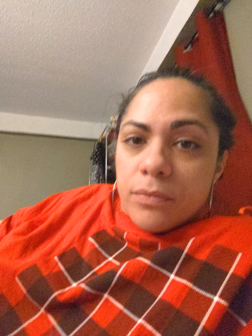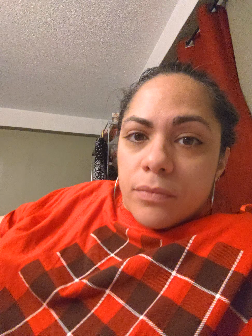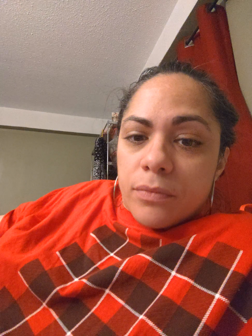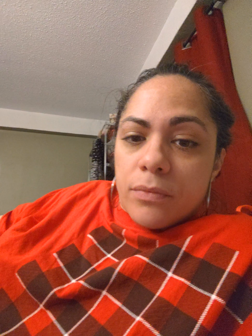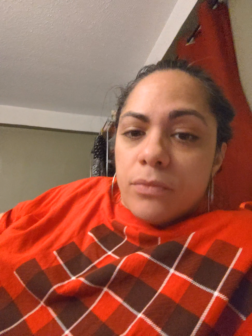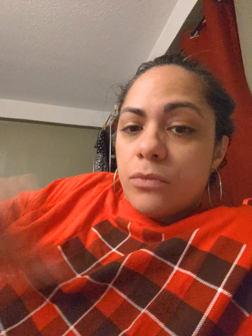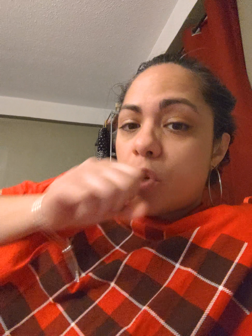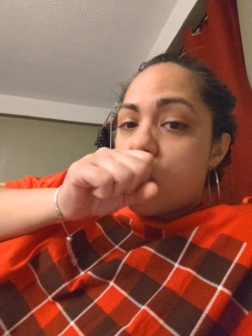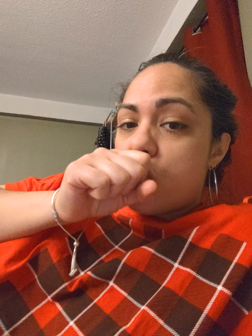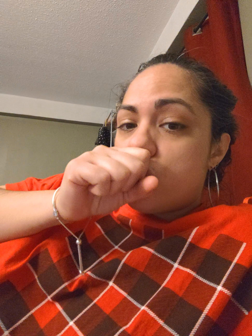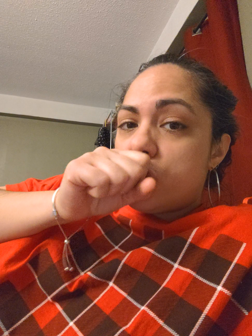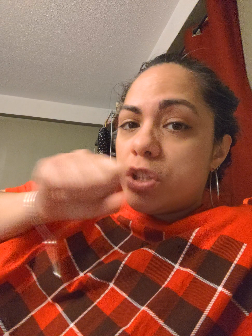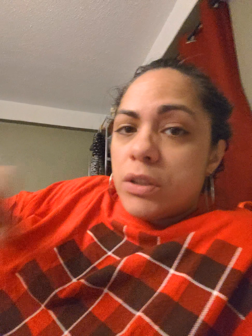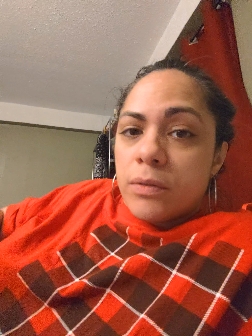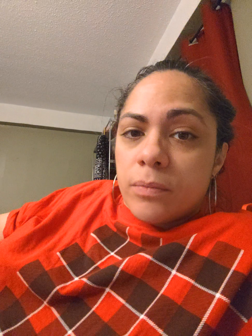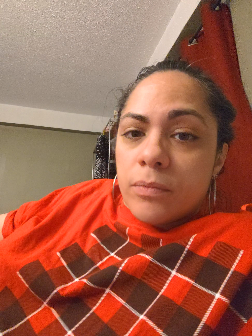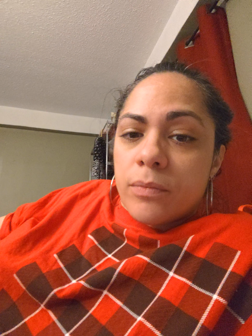orange